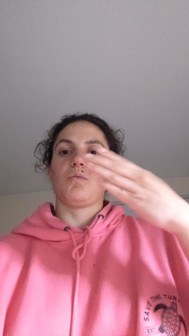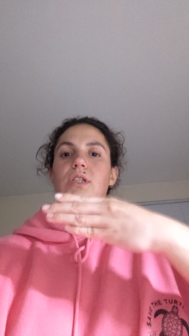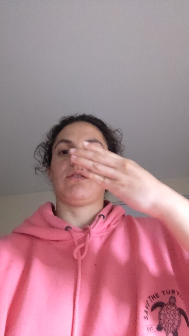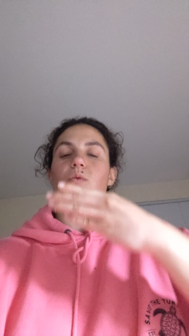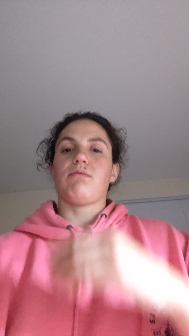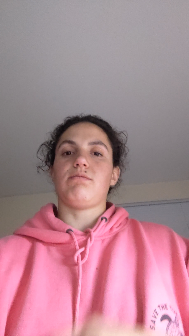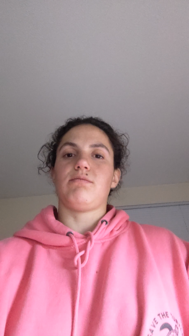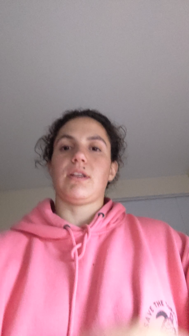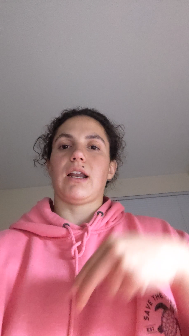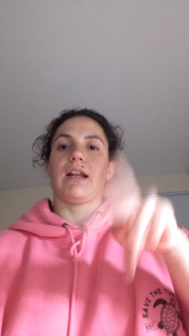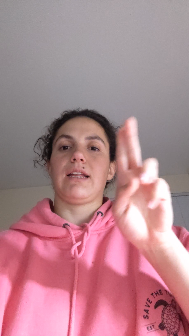lick